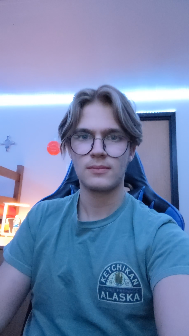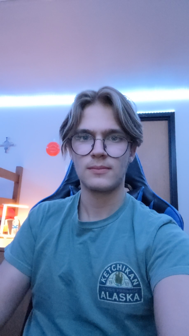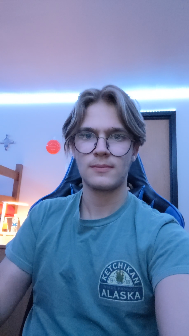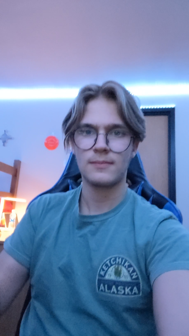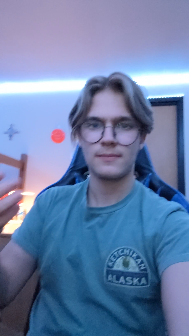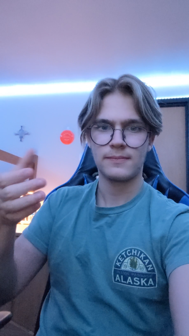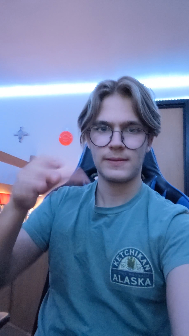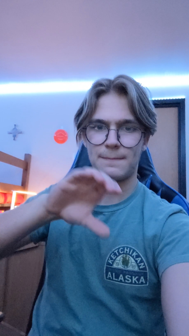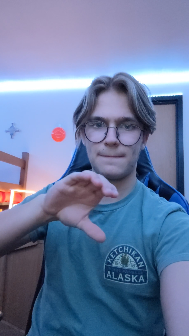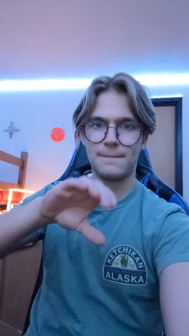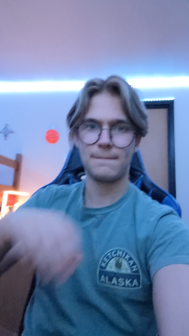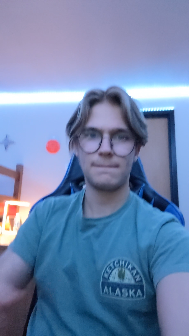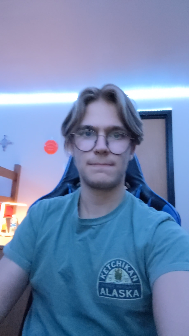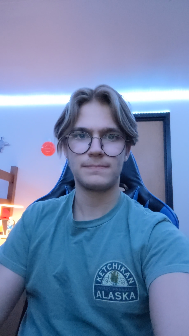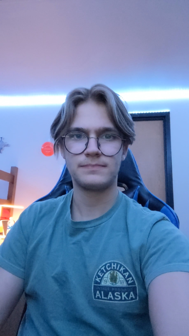dump